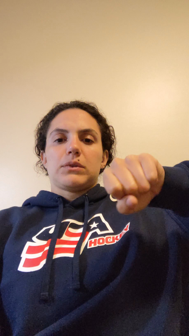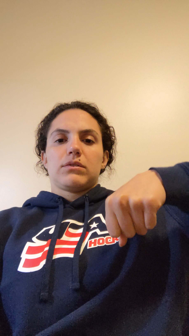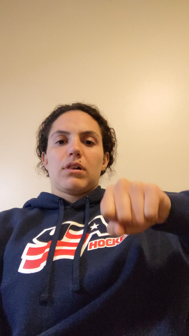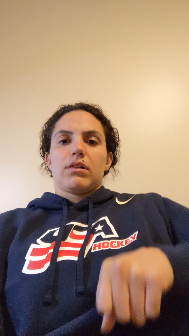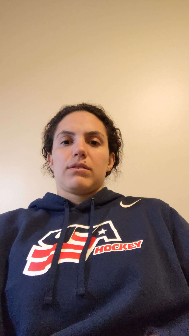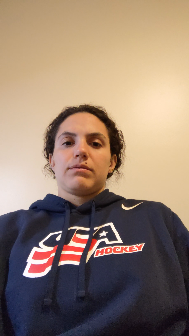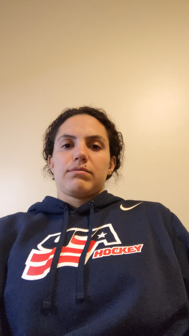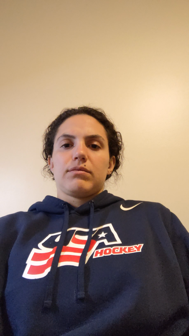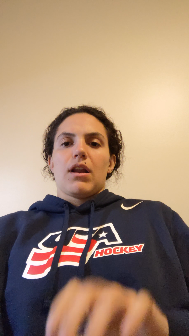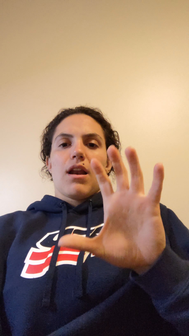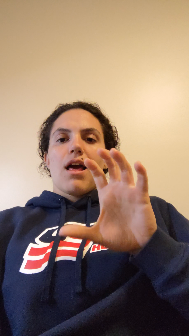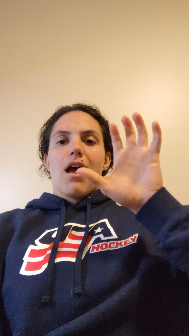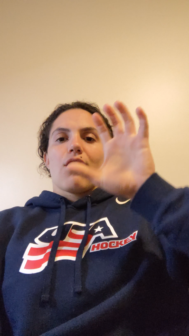ladder